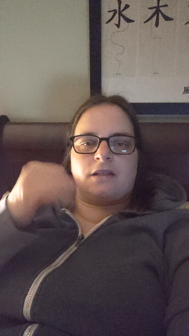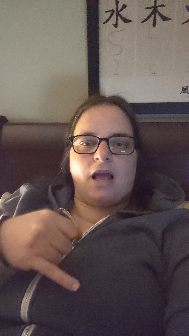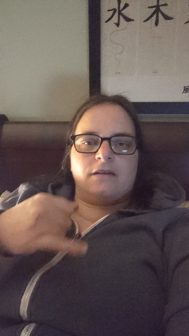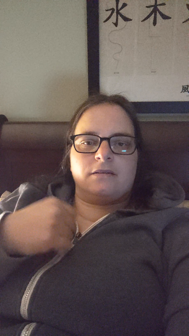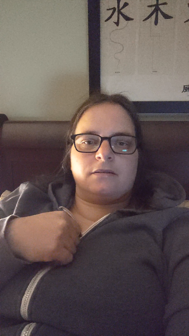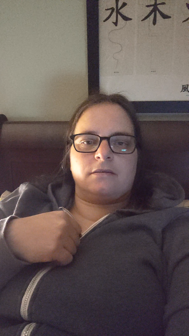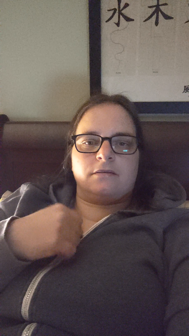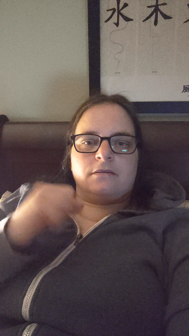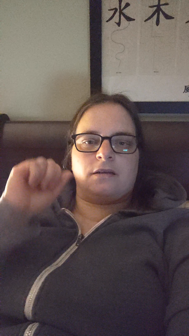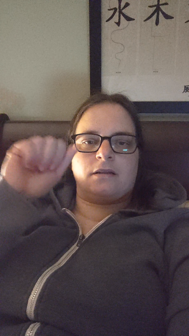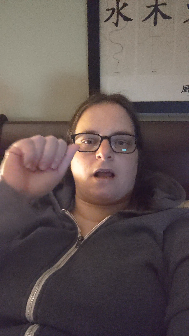knock